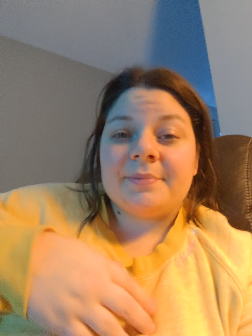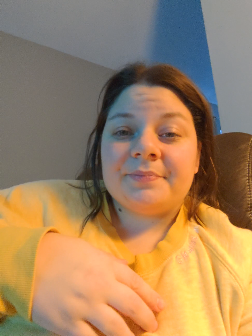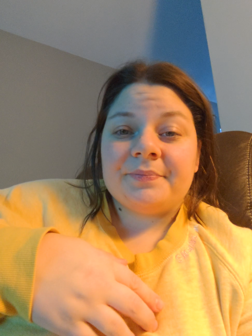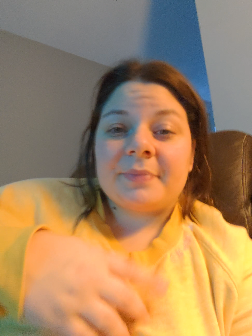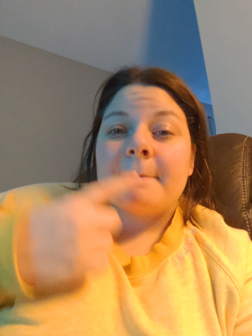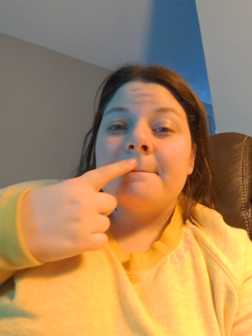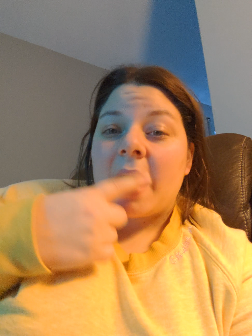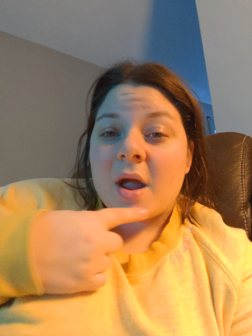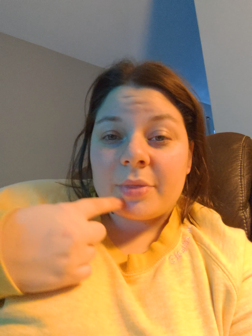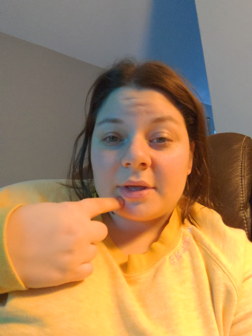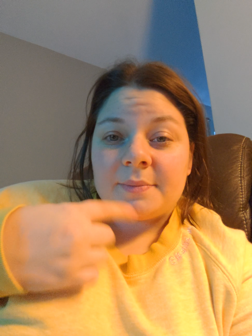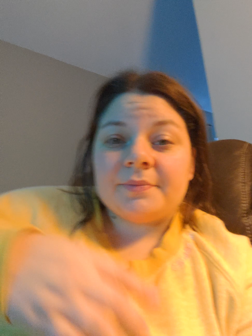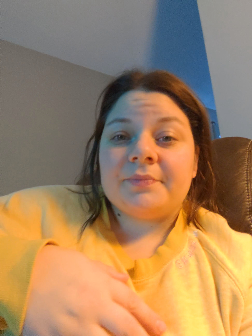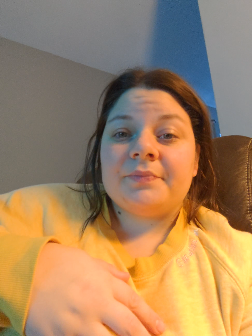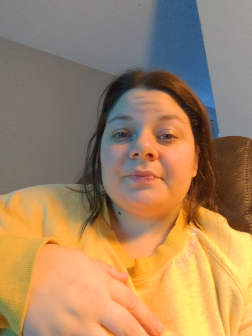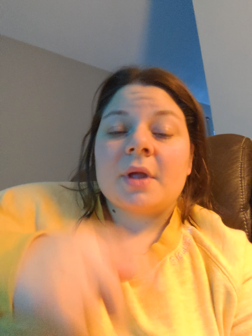mouth